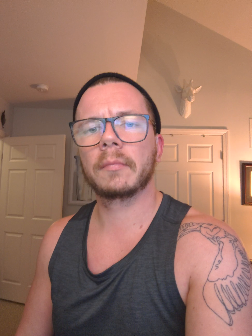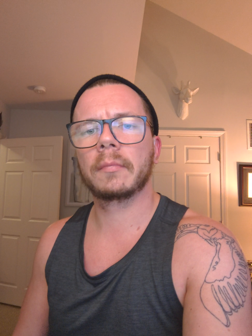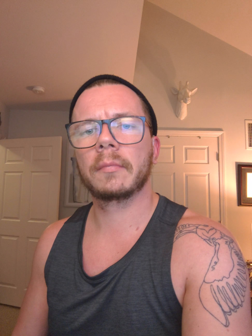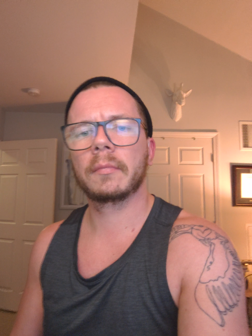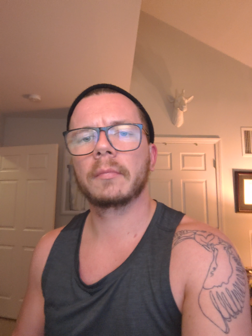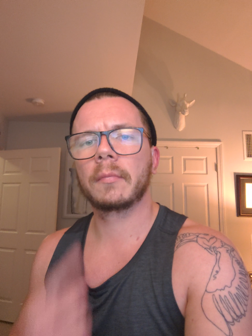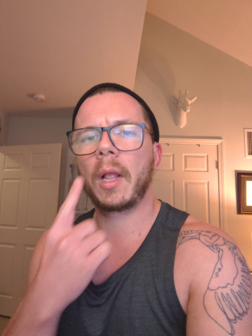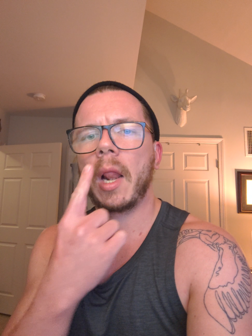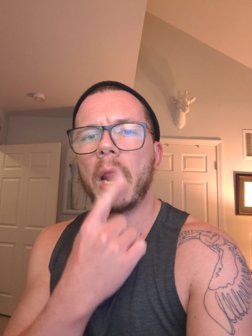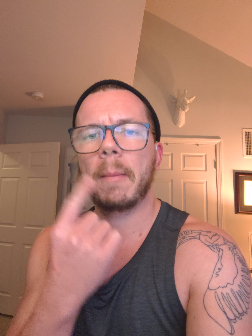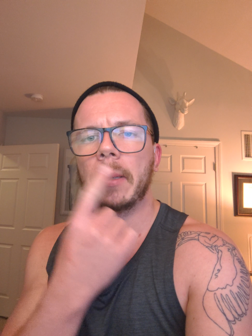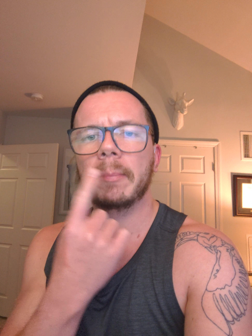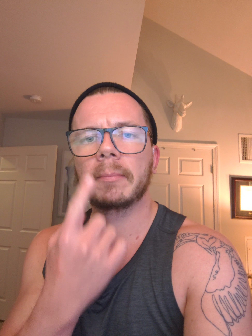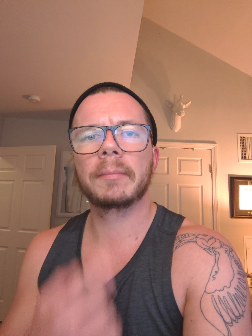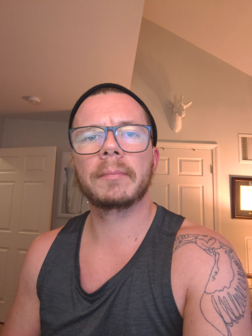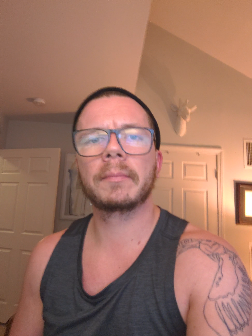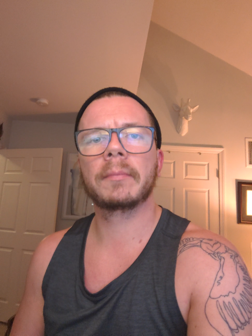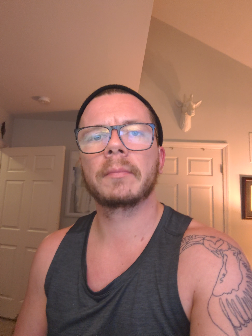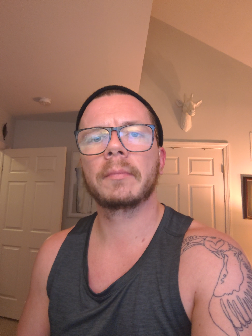lips